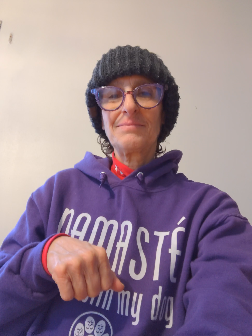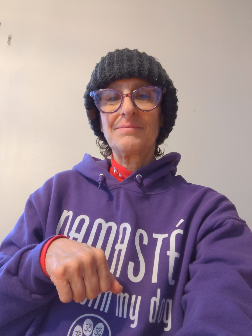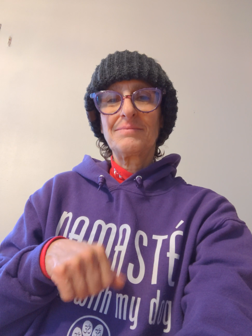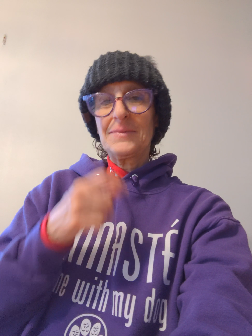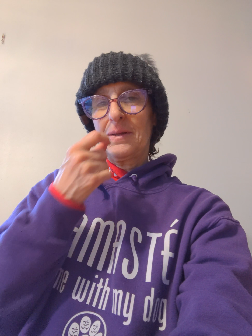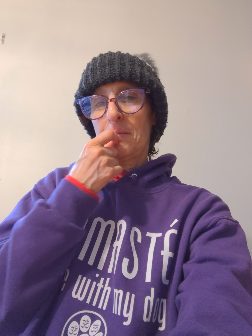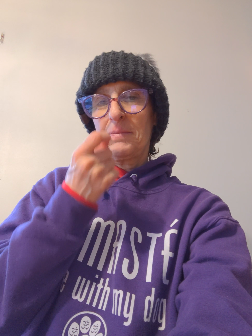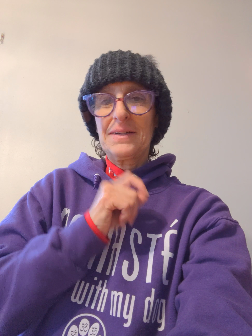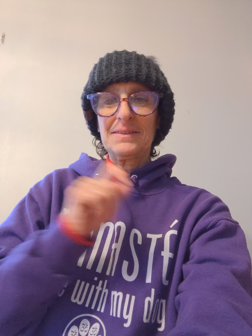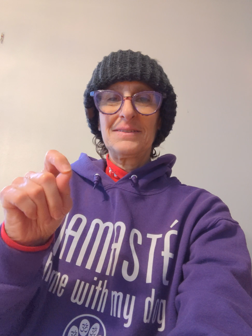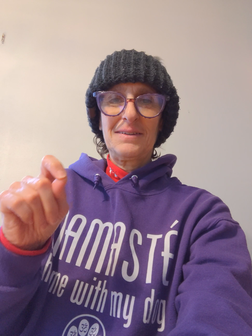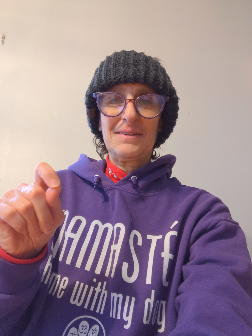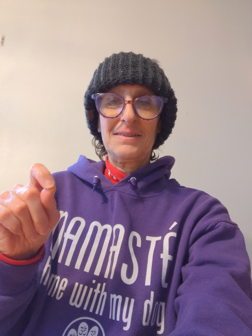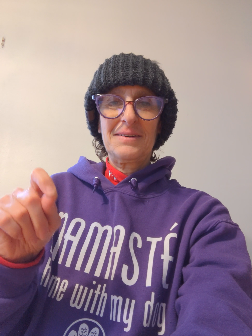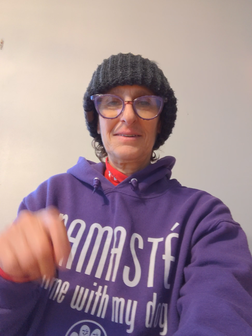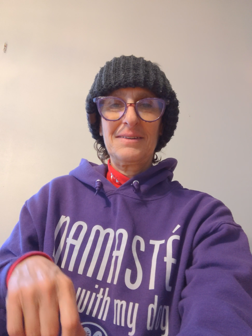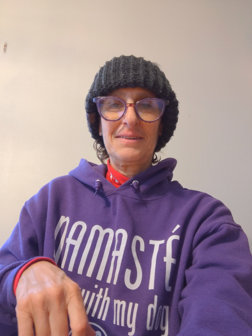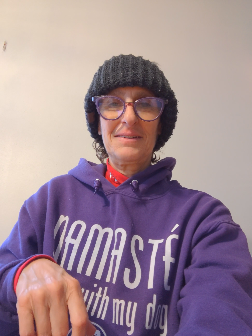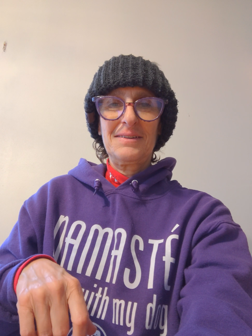pencil